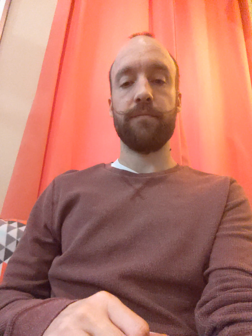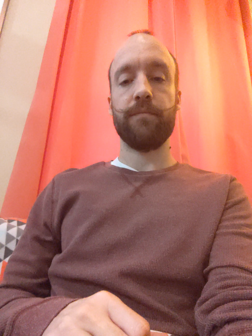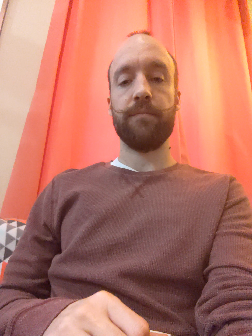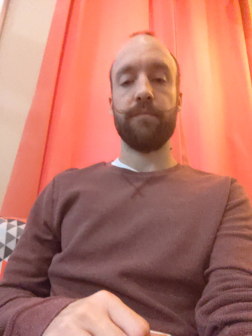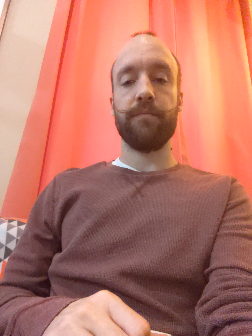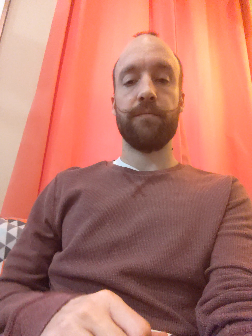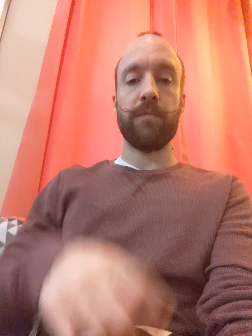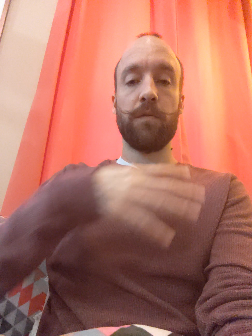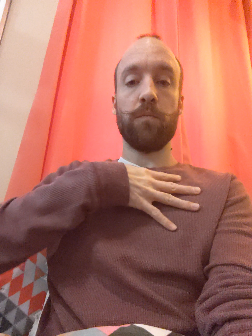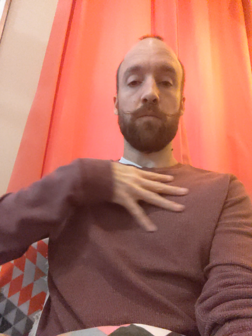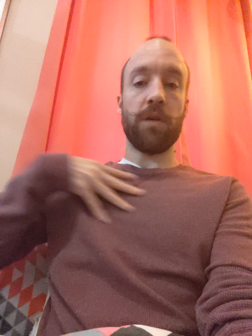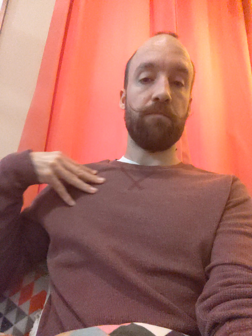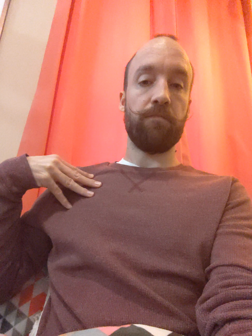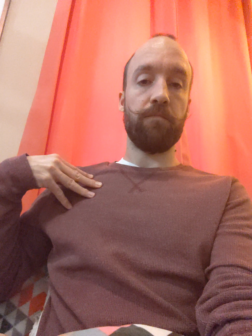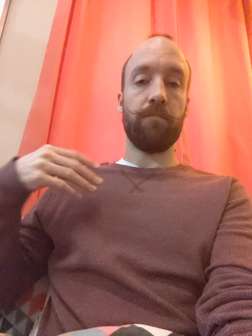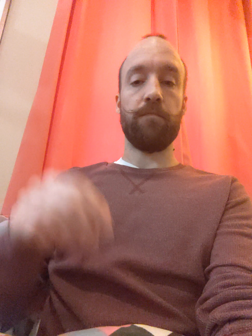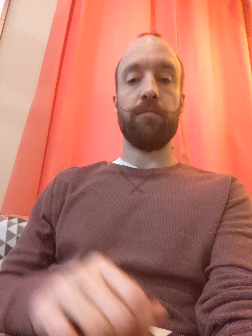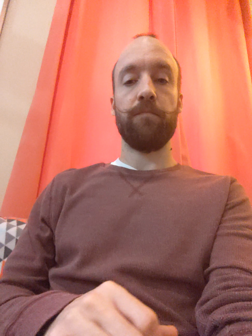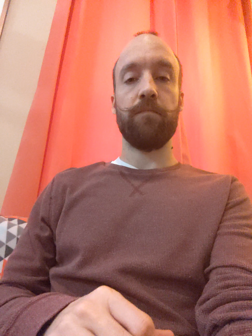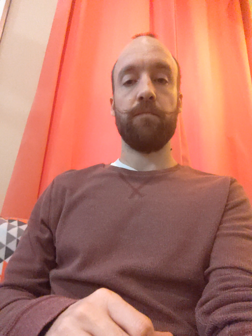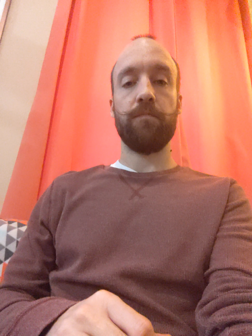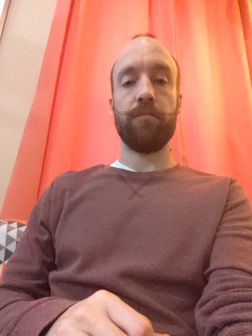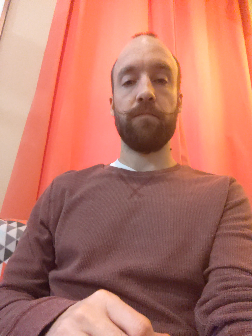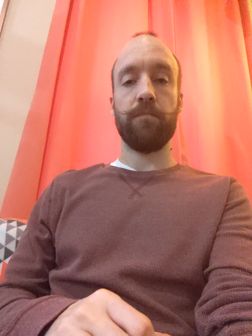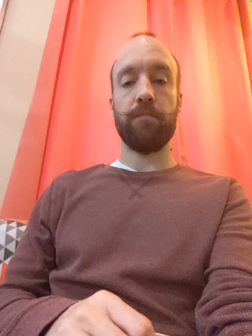zebra